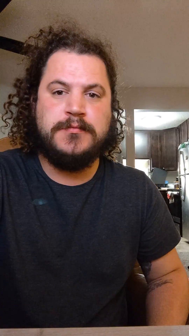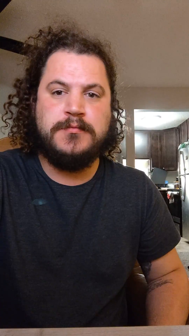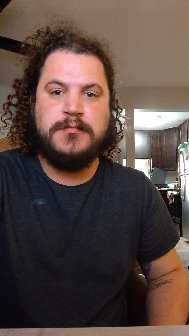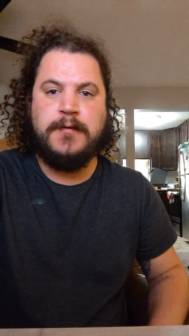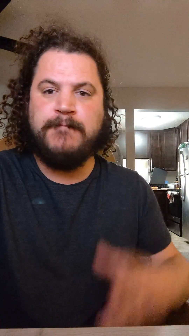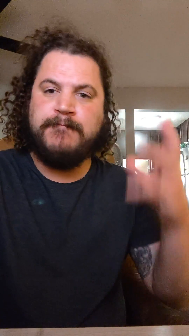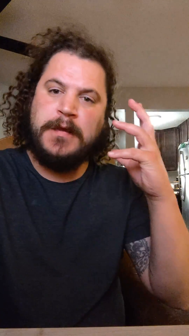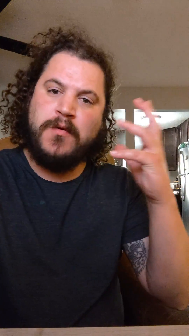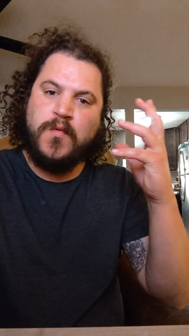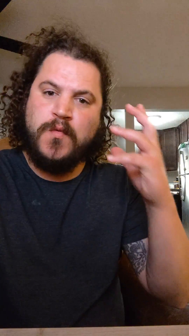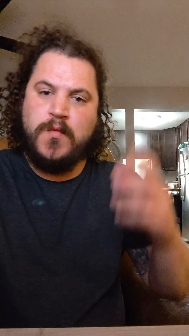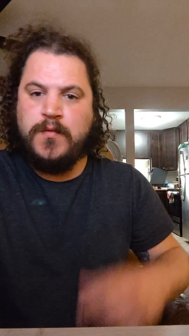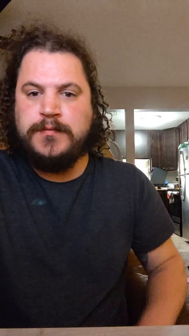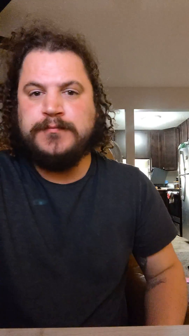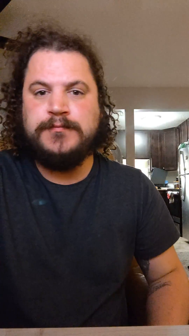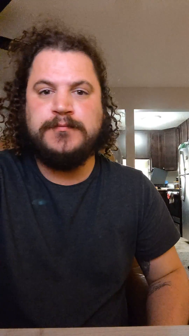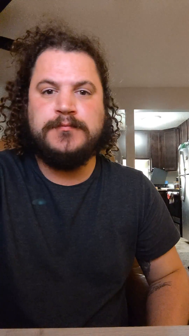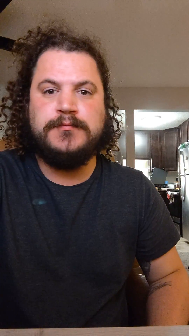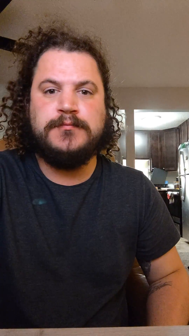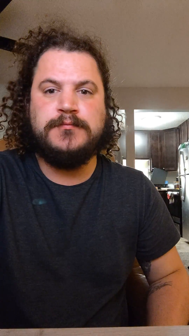pillow